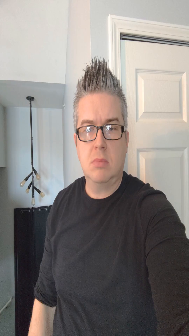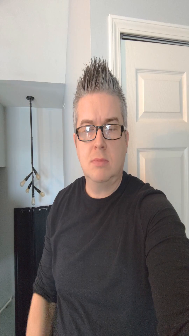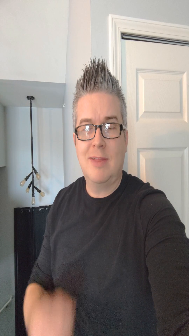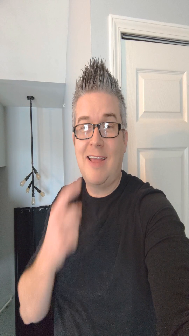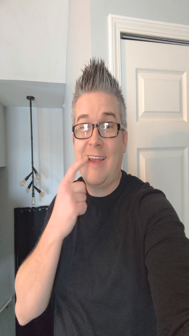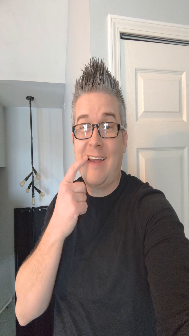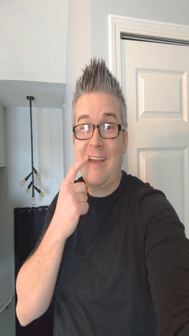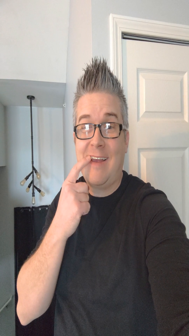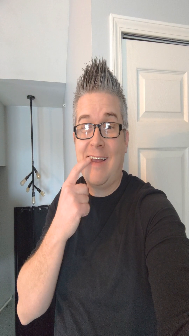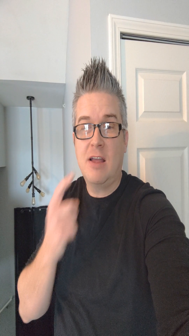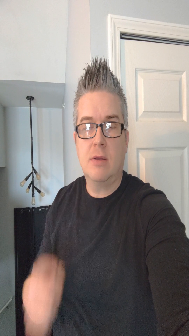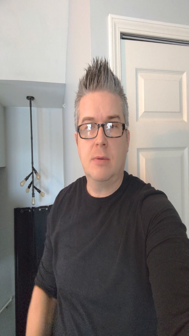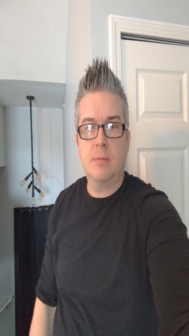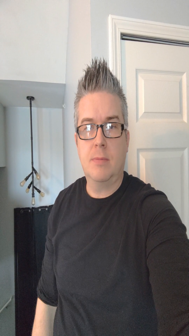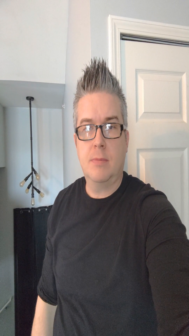tooth